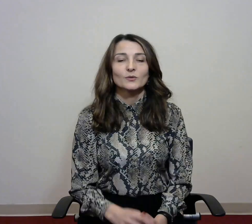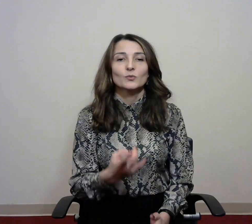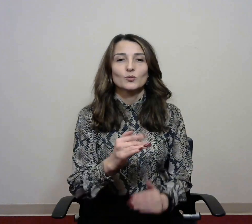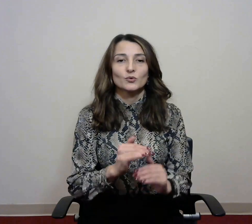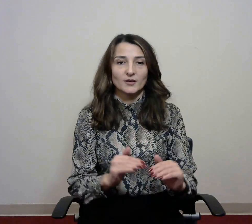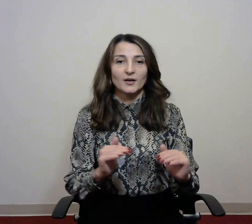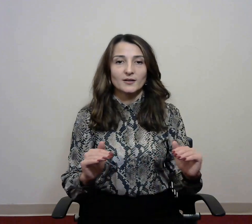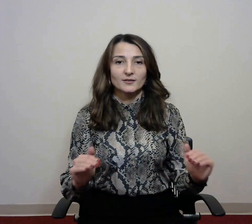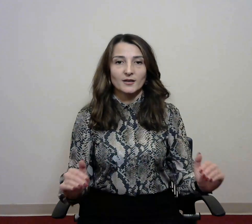uşaq